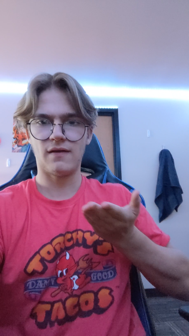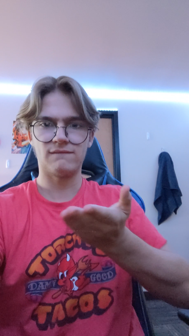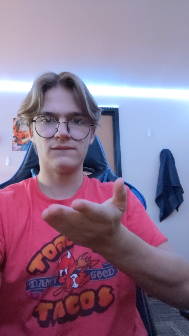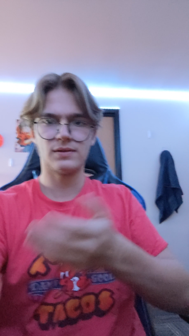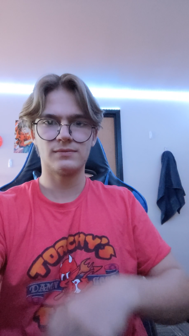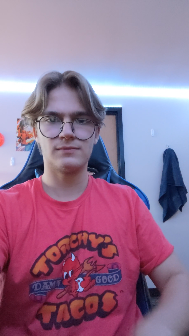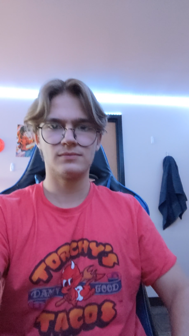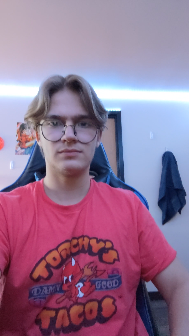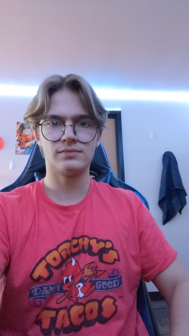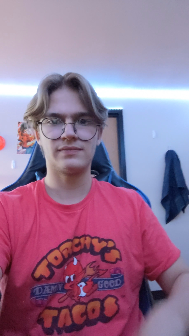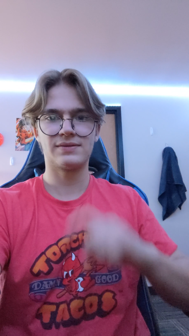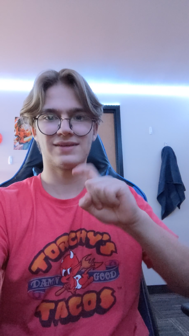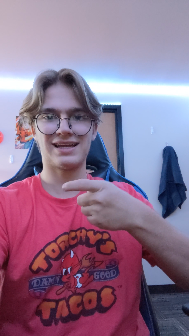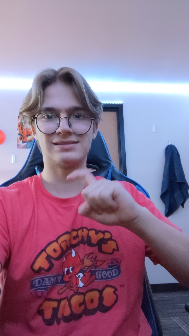friend